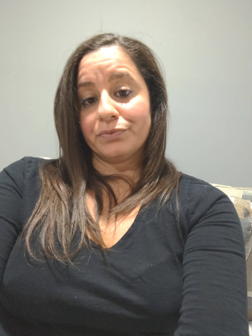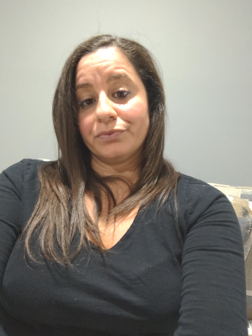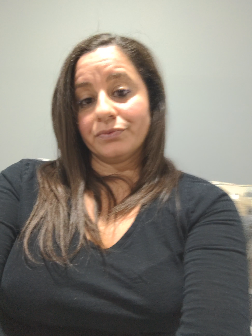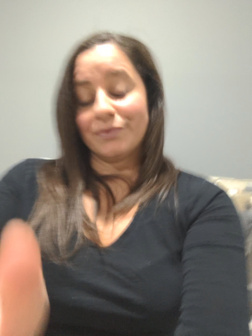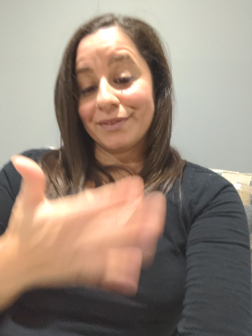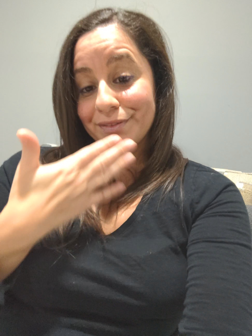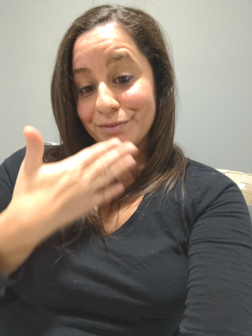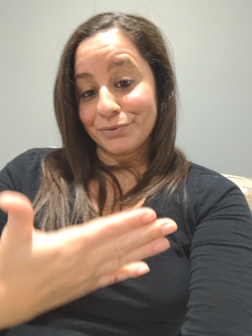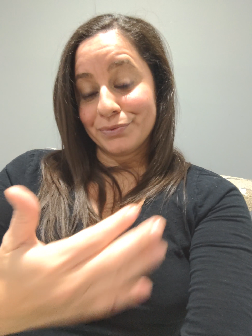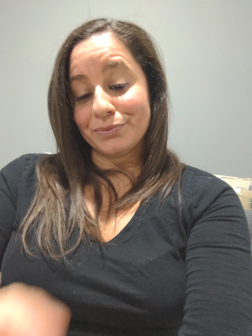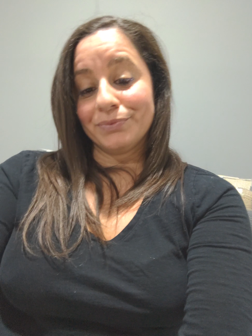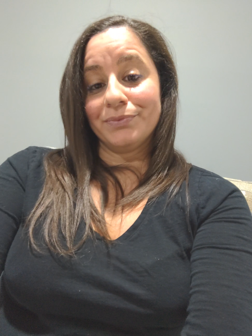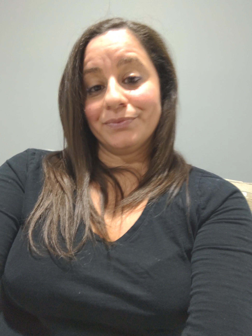thank you